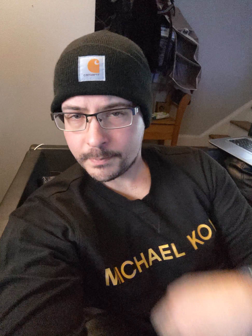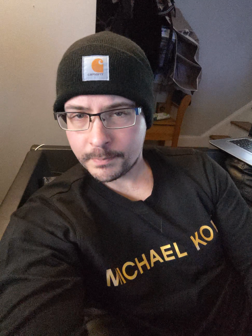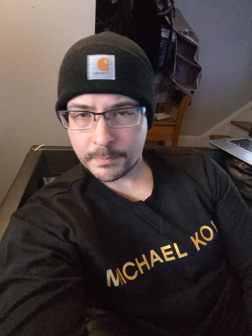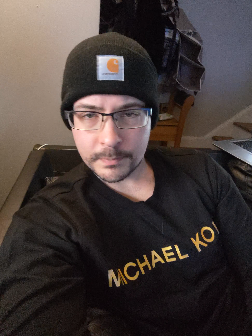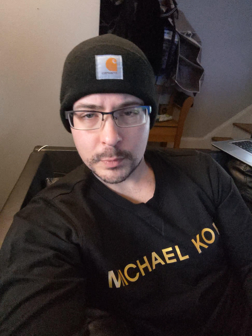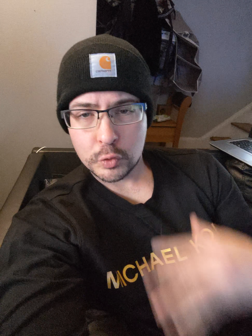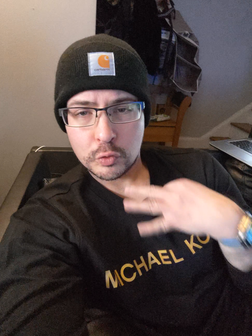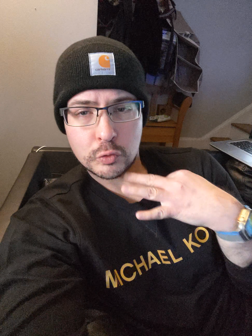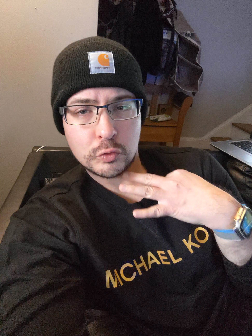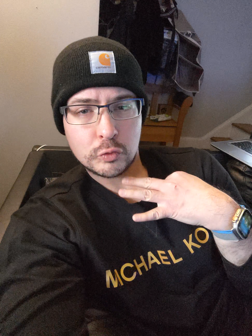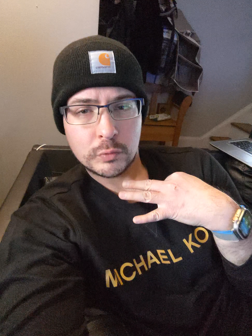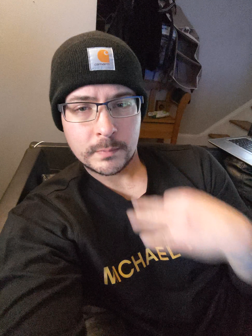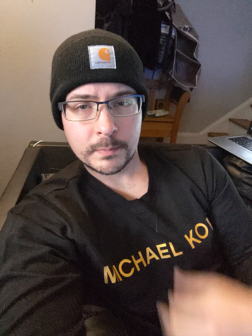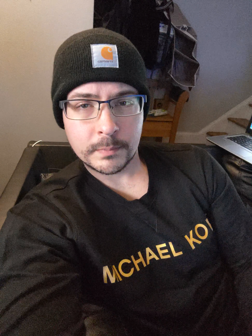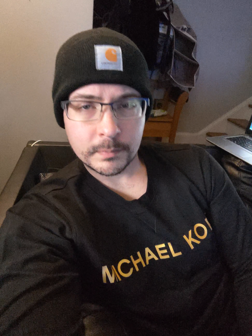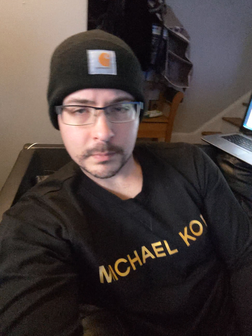shirt